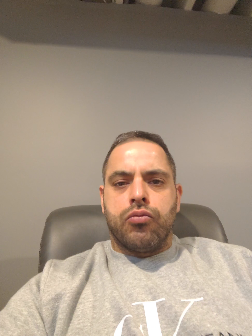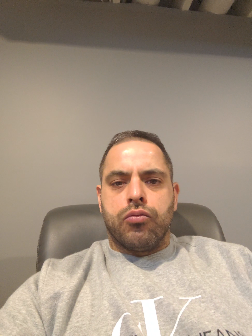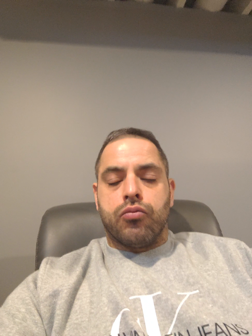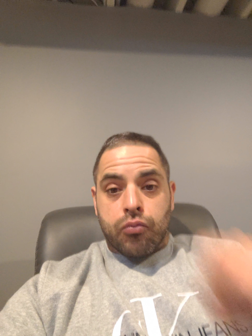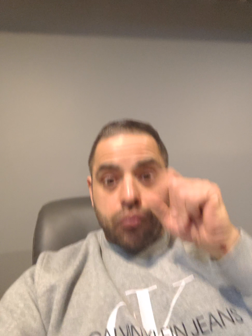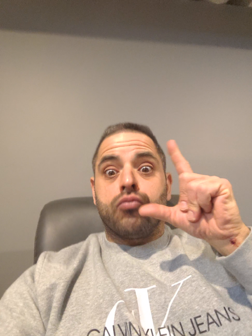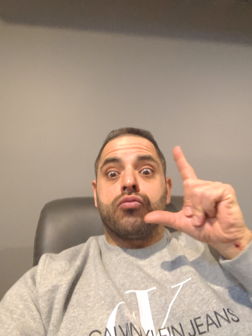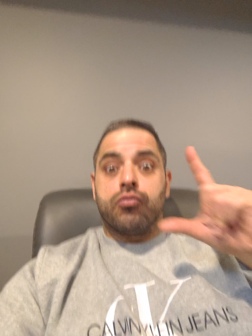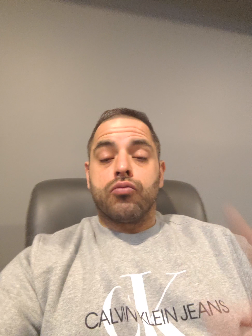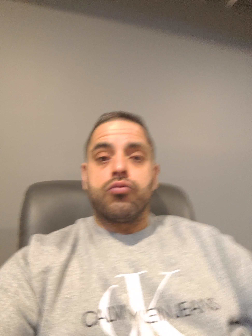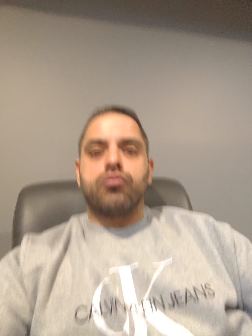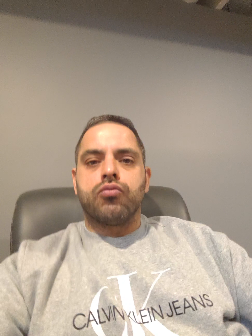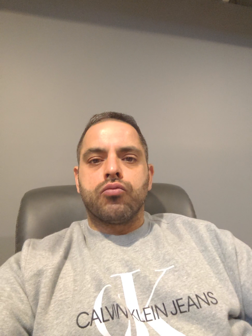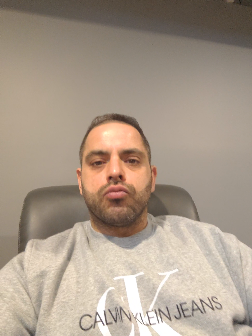awake